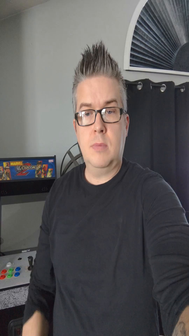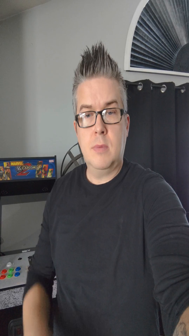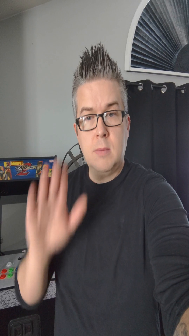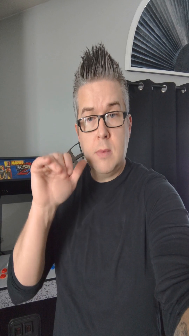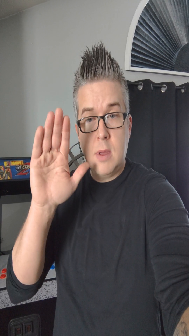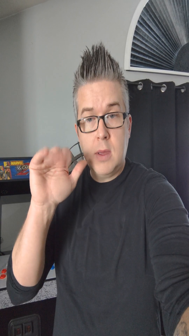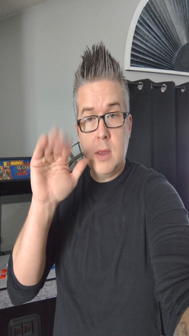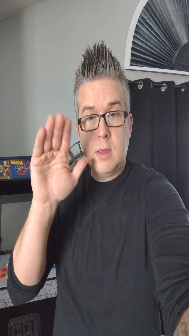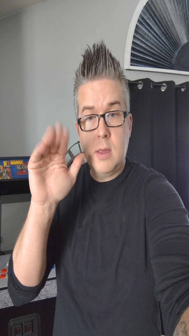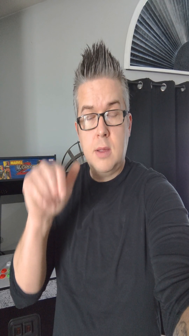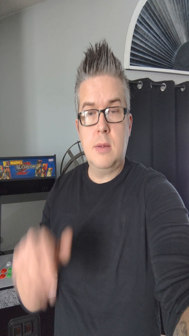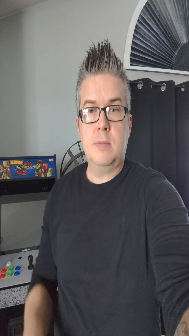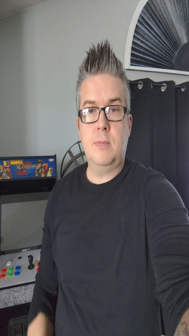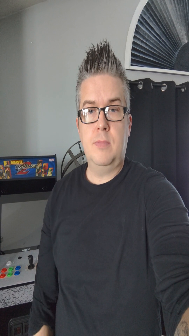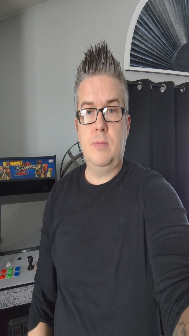bye